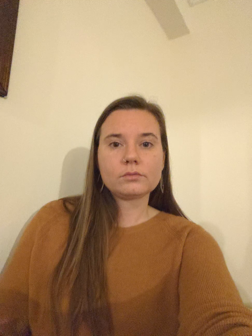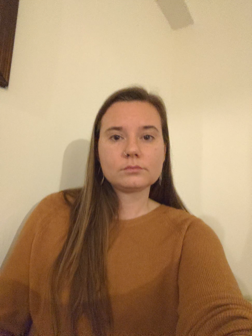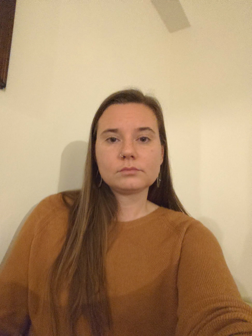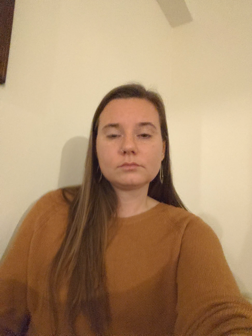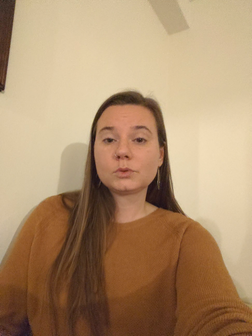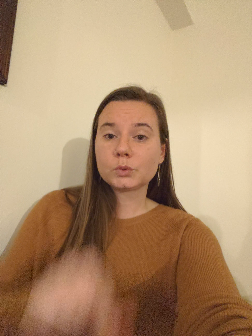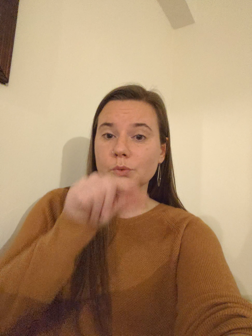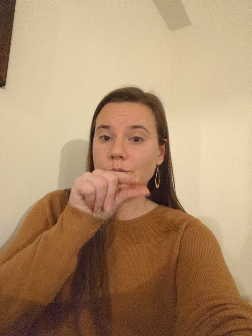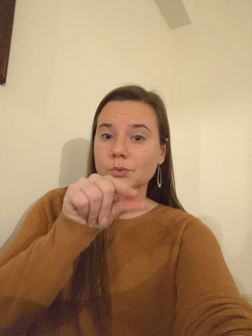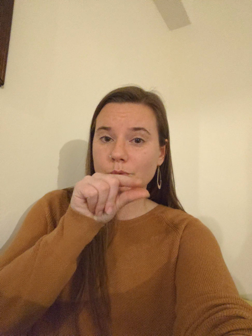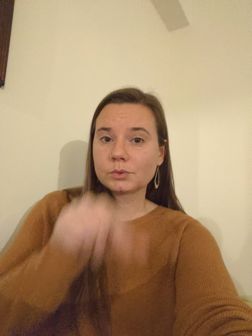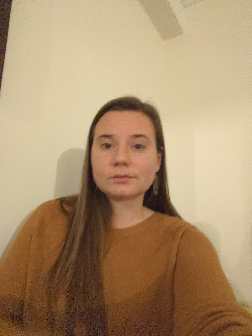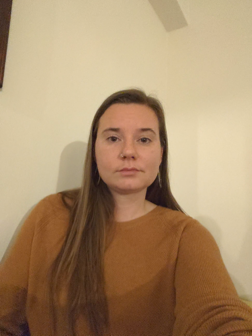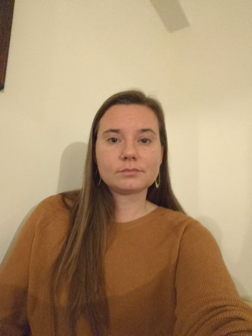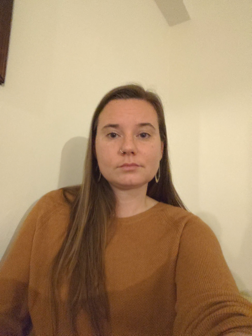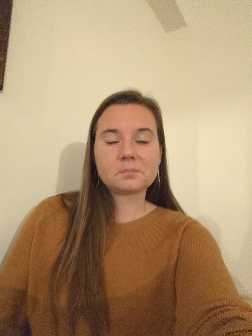goose